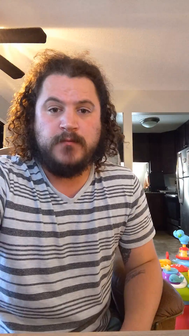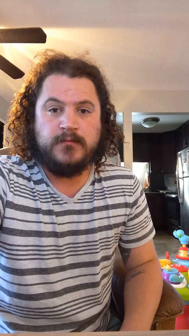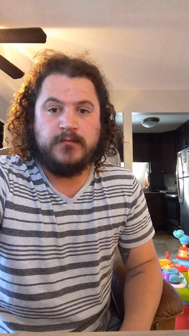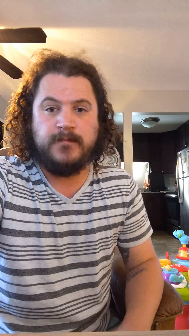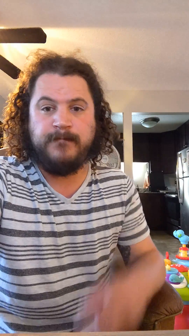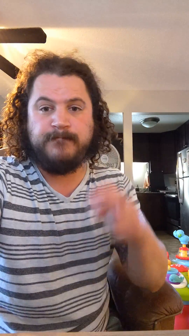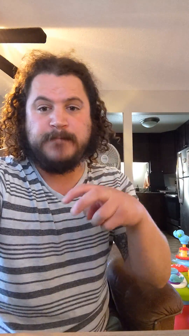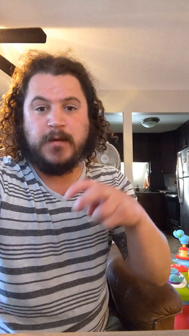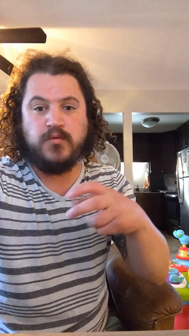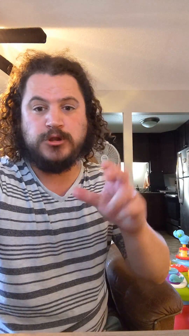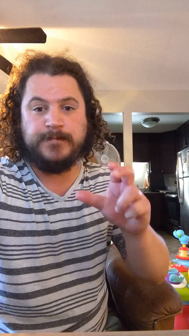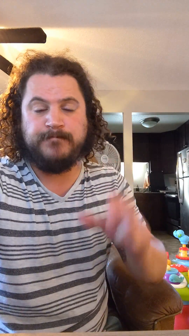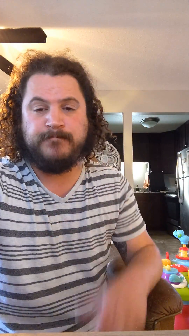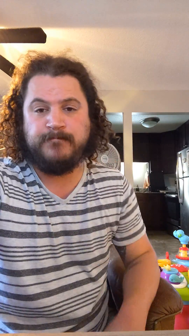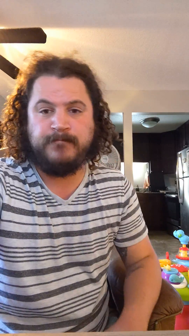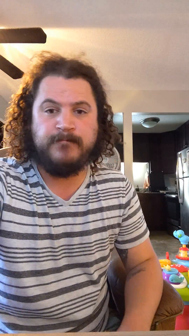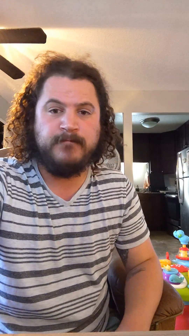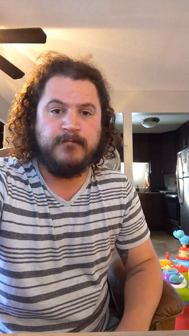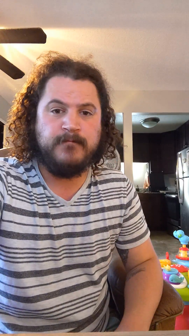potato chip